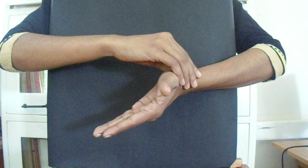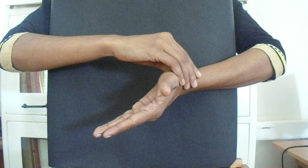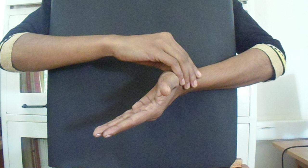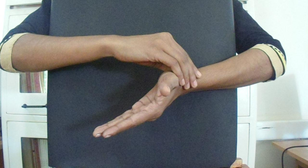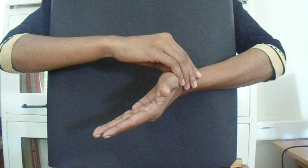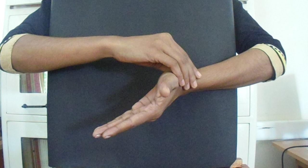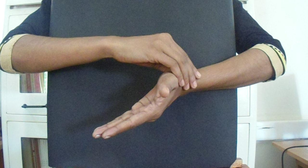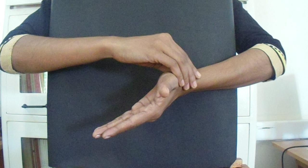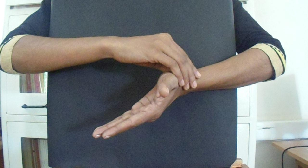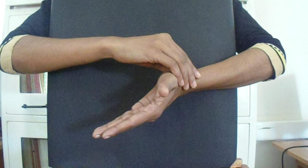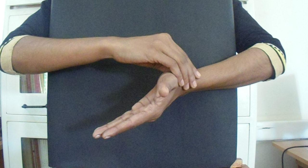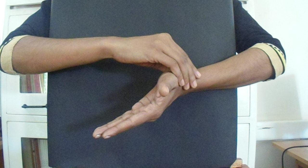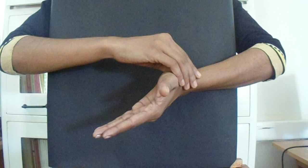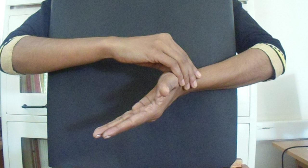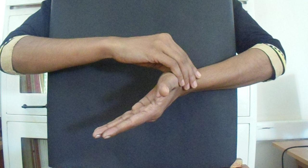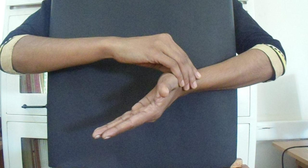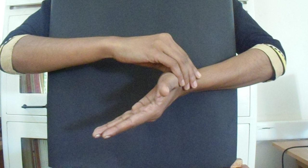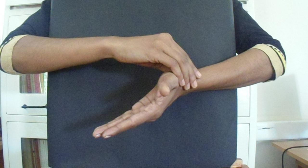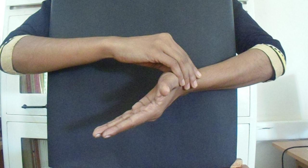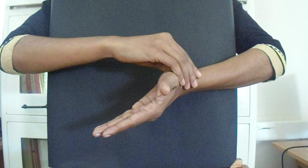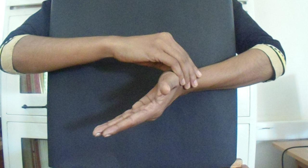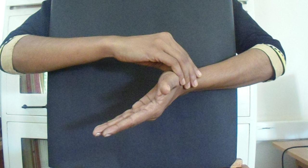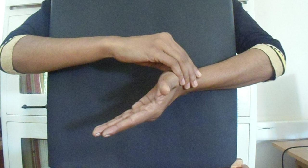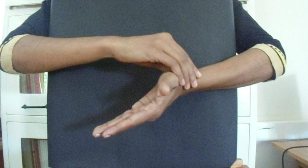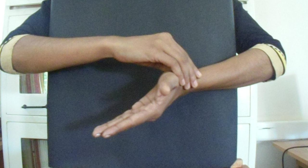doctor